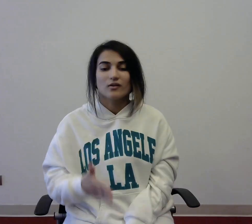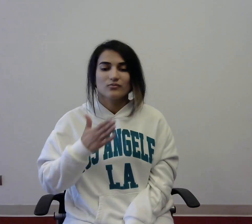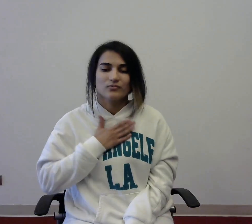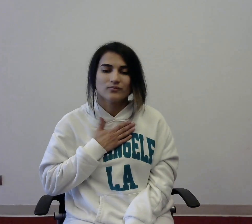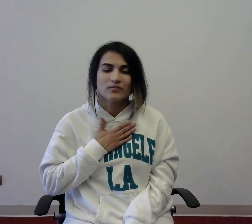mən